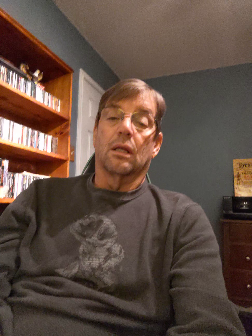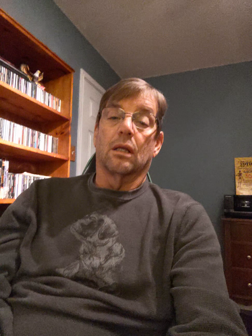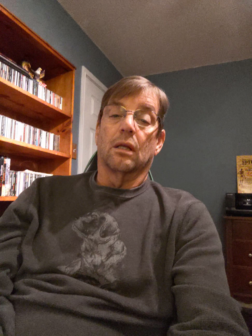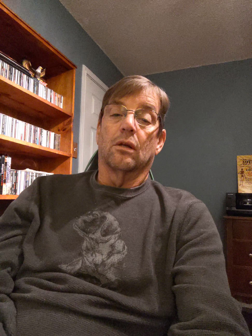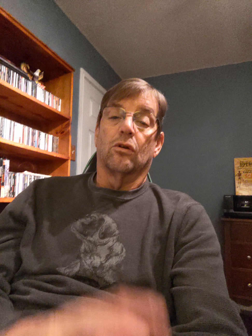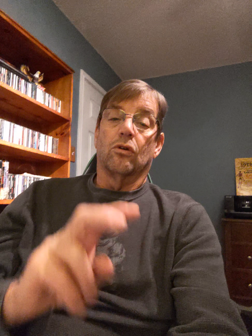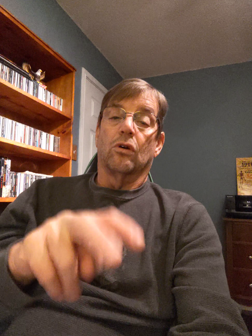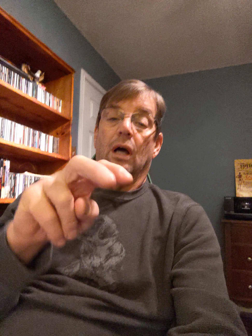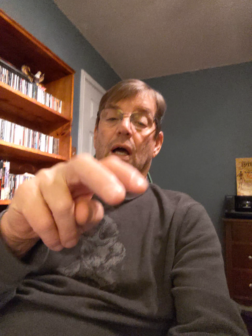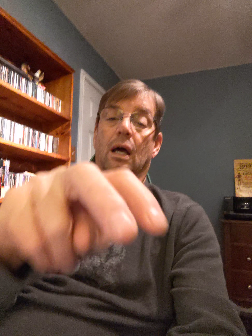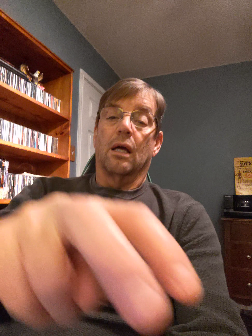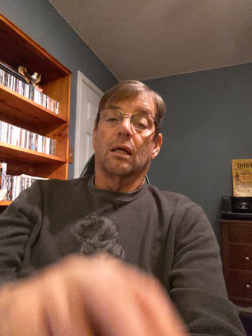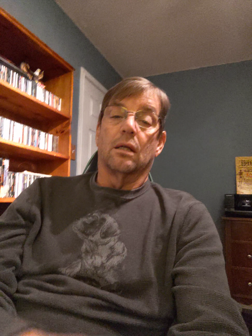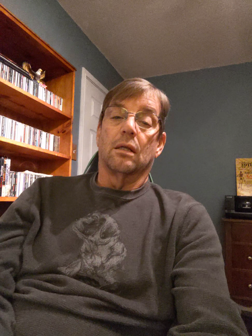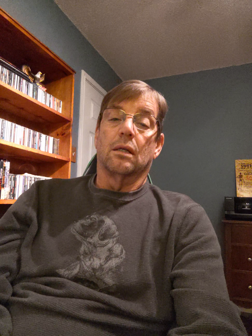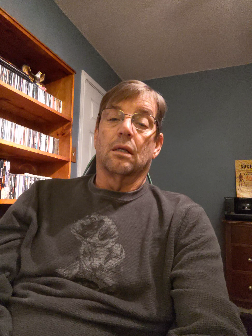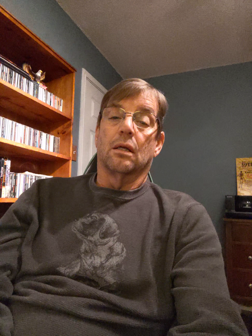ride